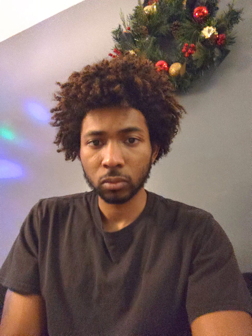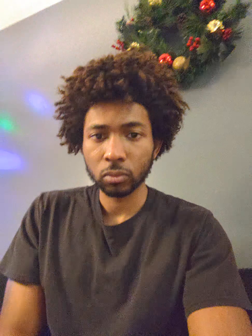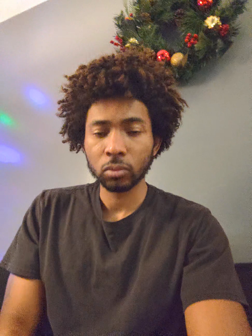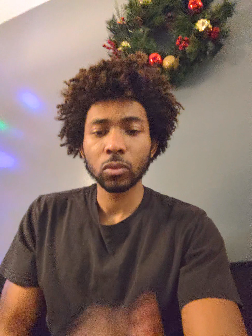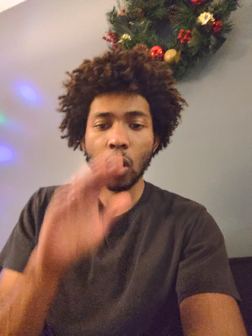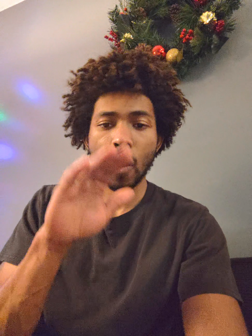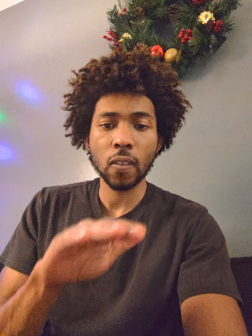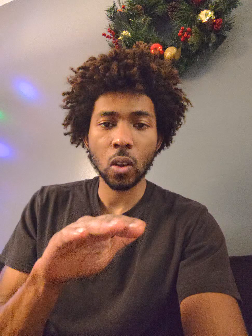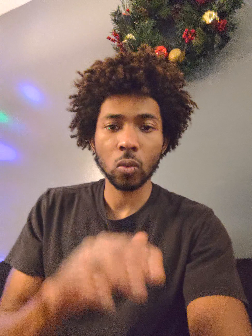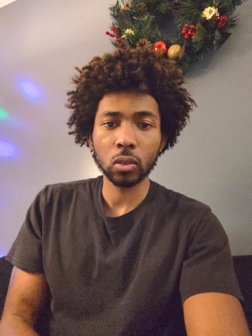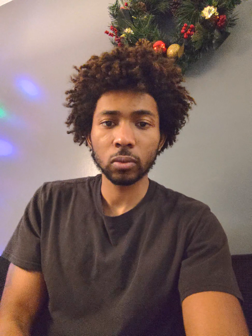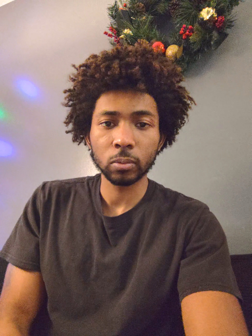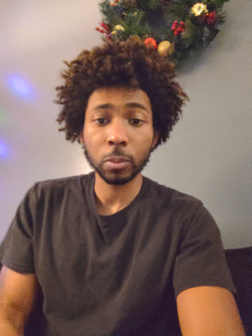on